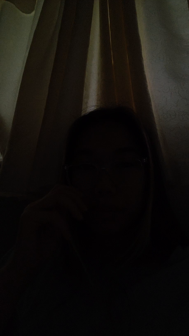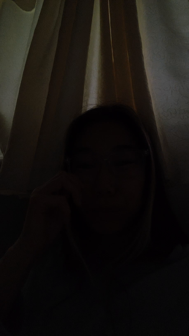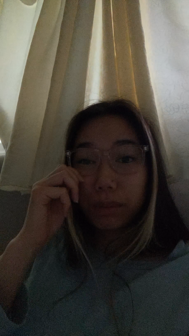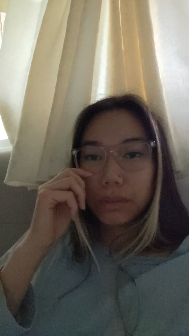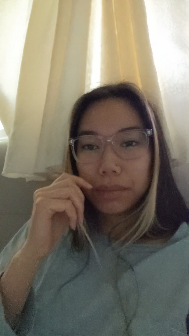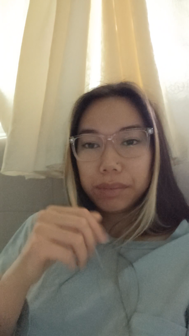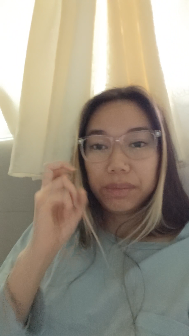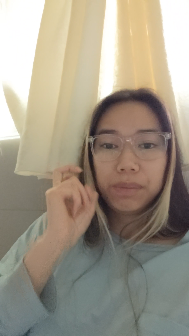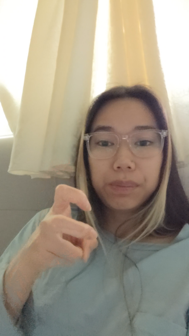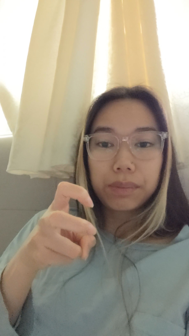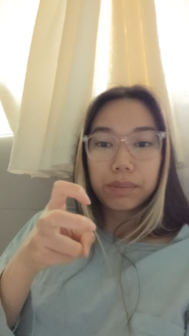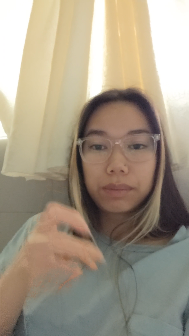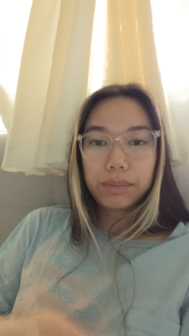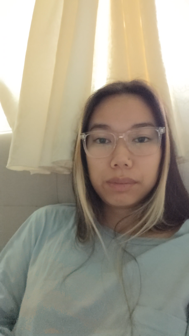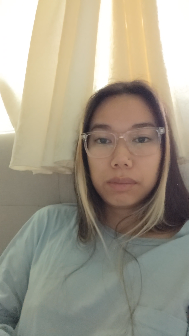hard